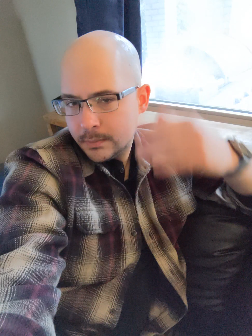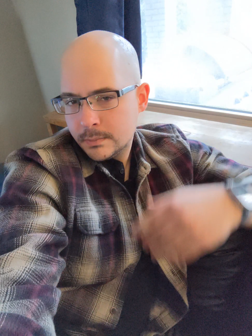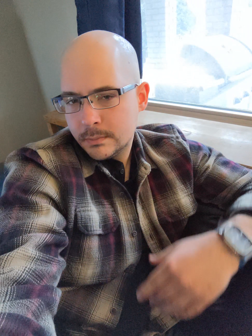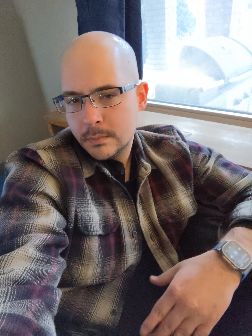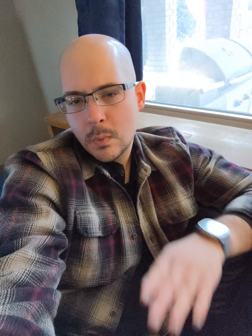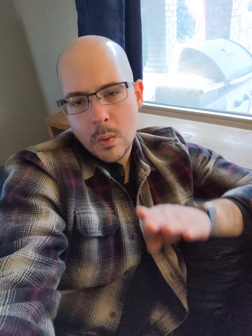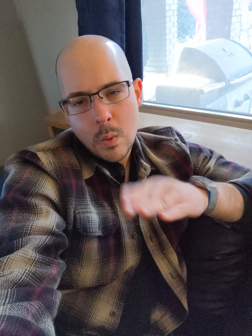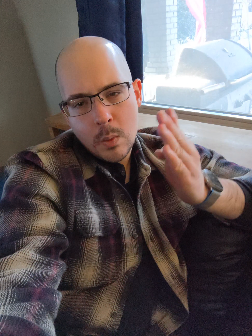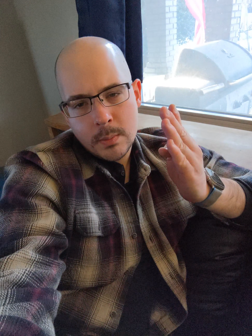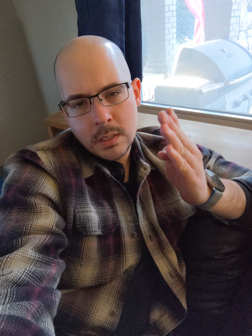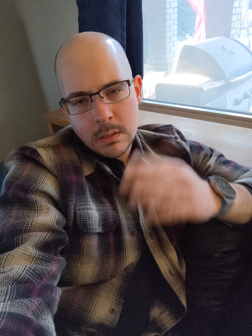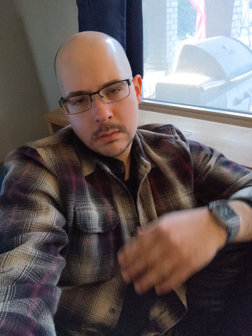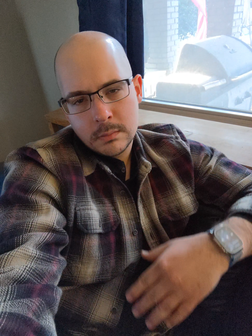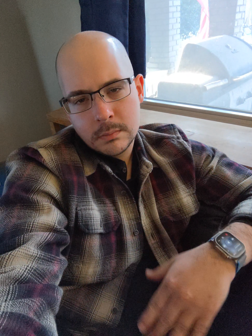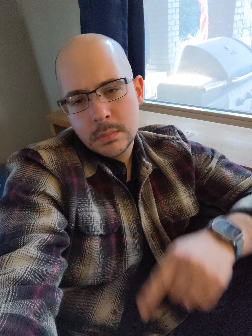open